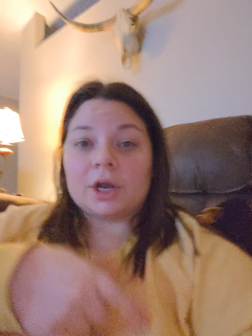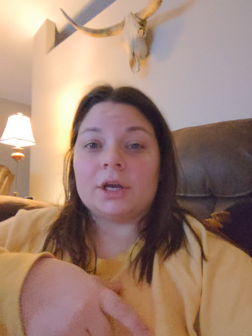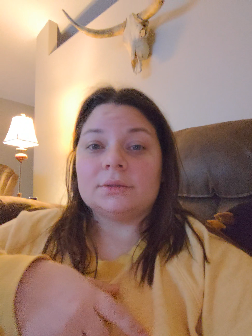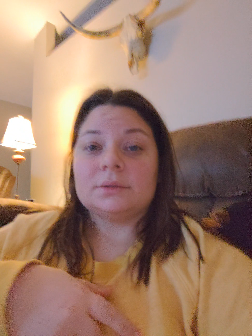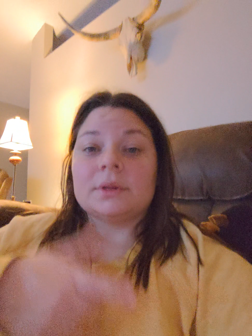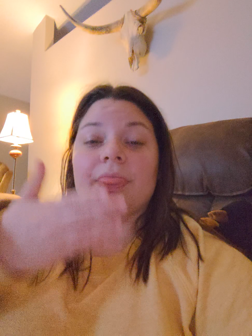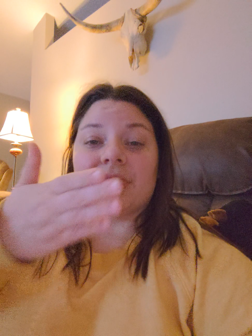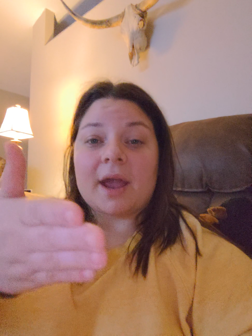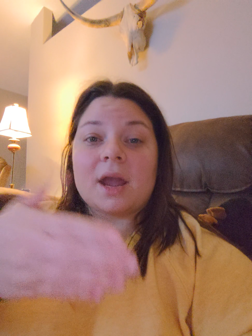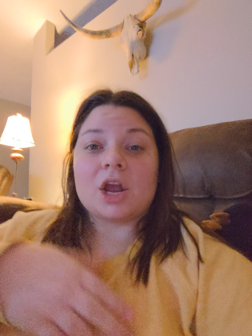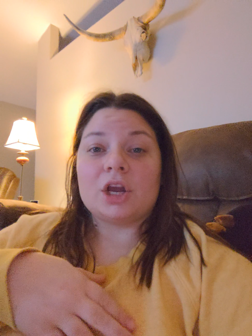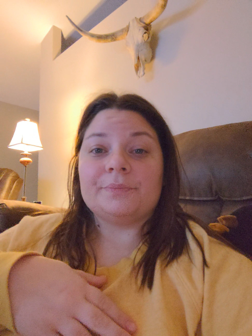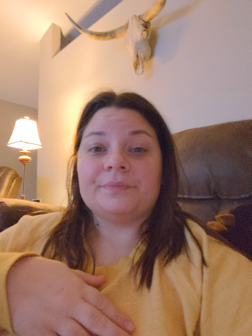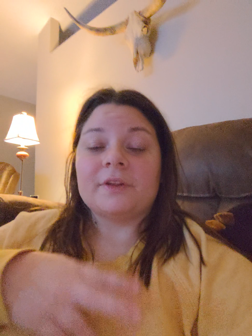there